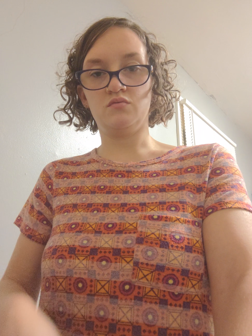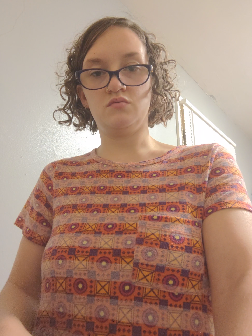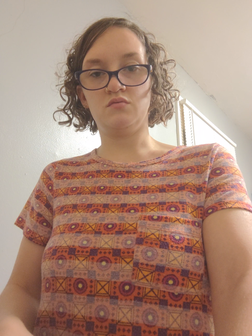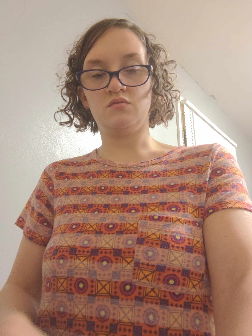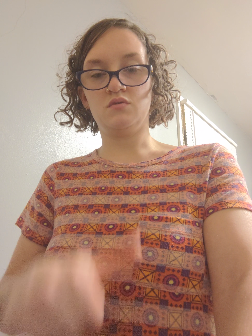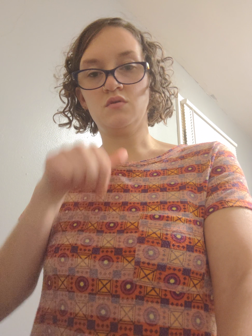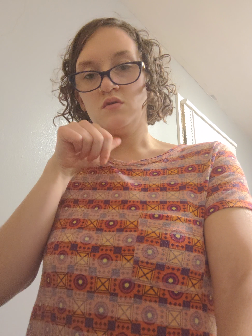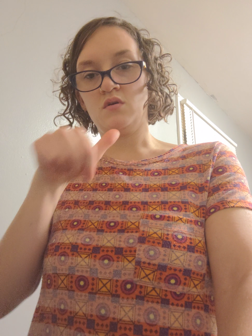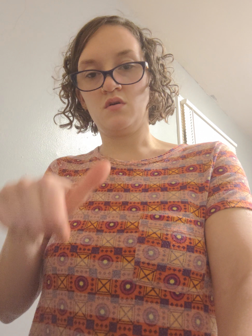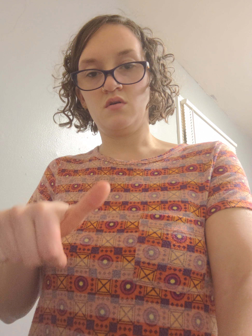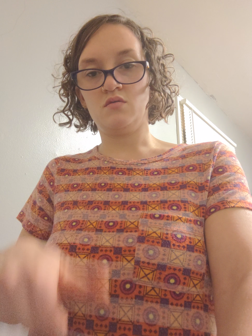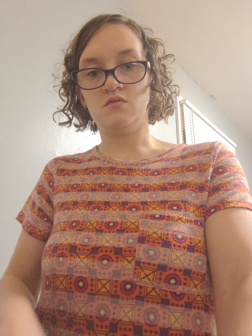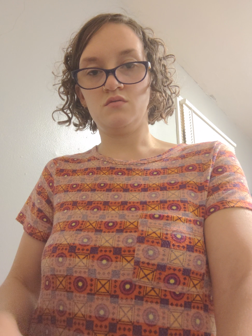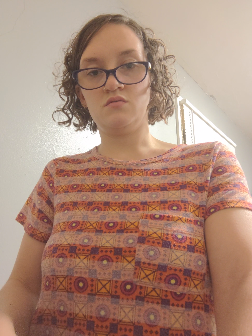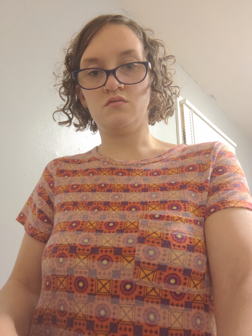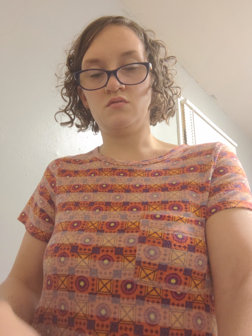not